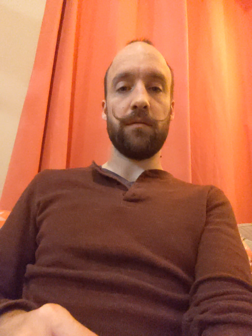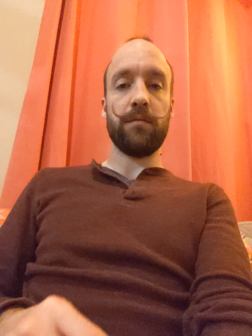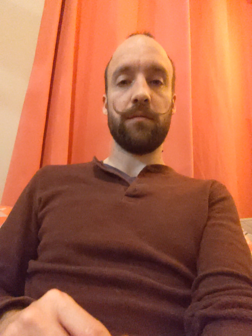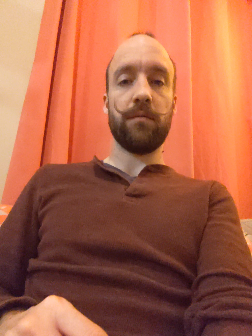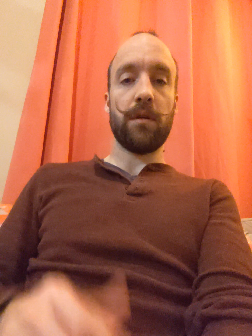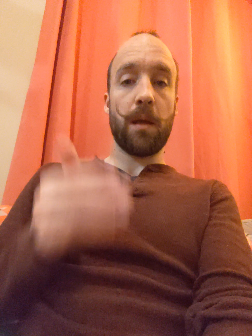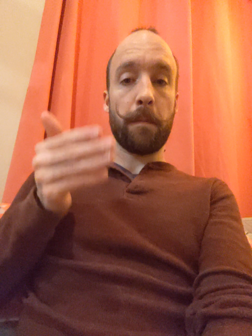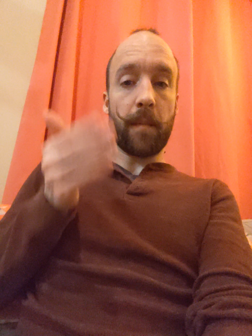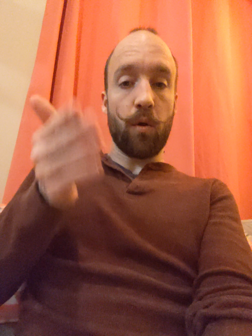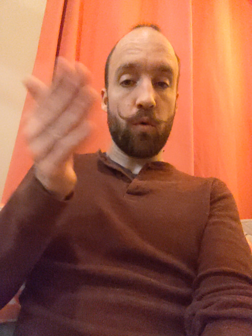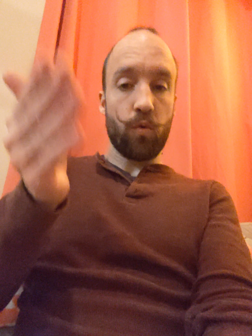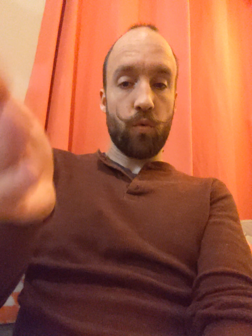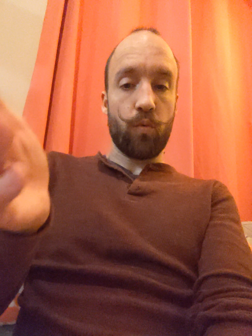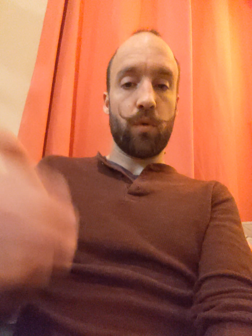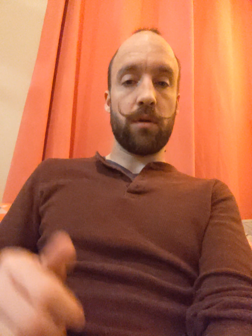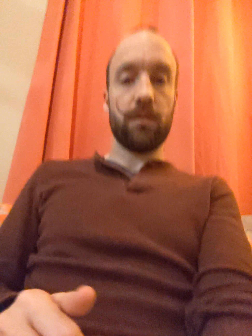boat